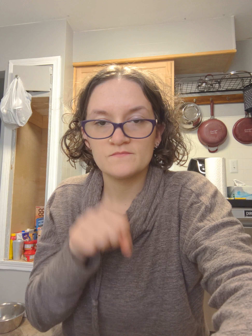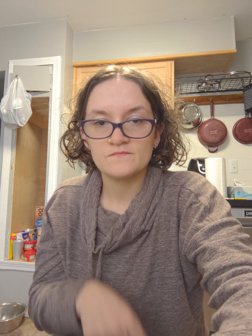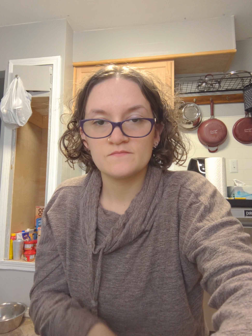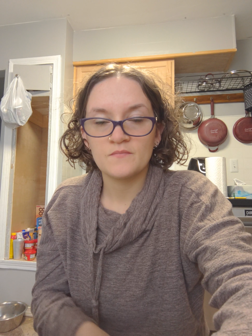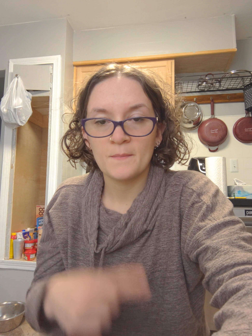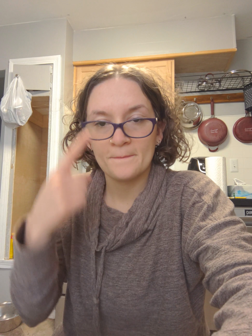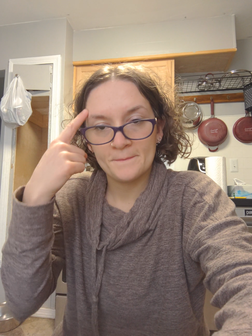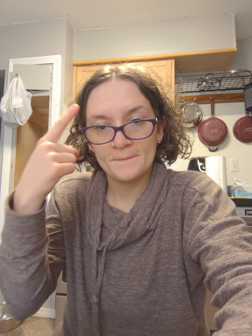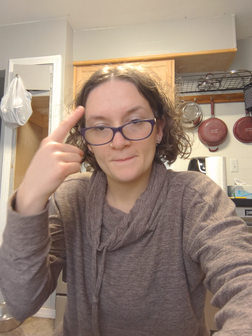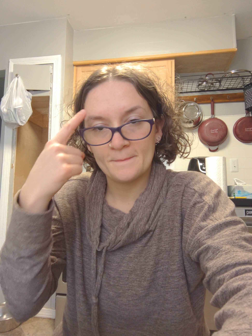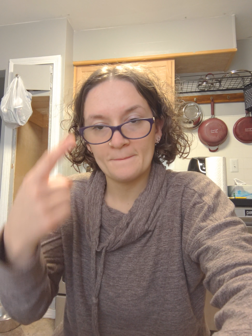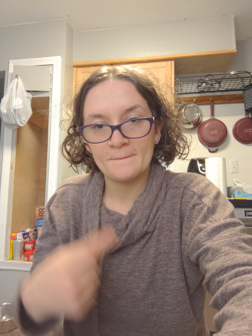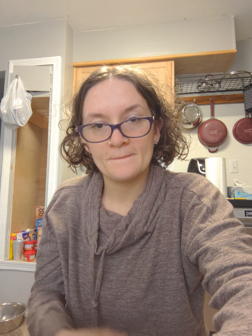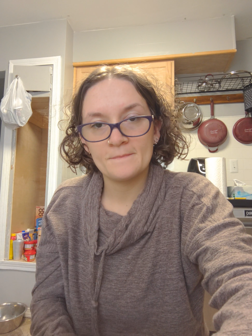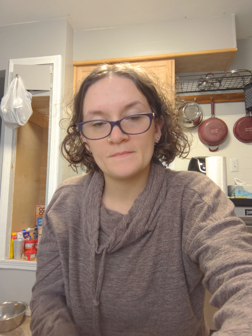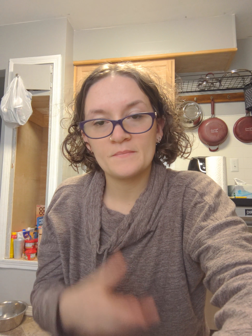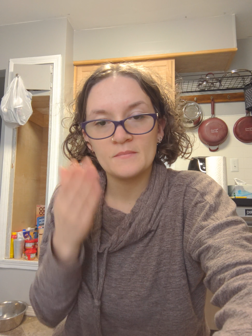penny